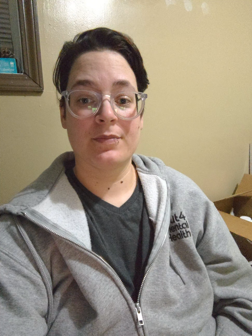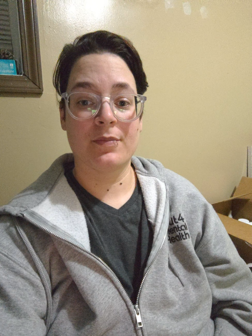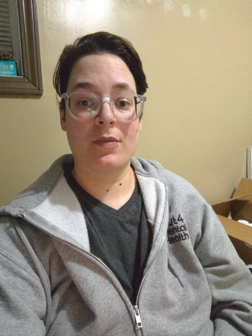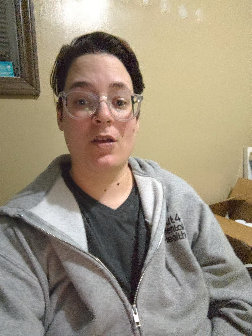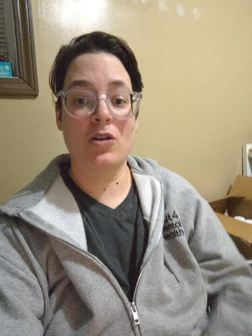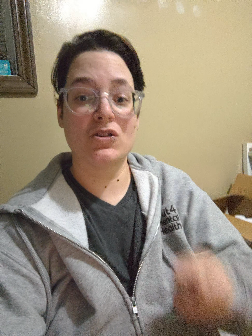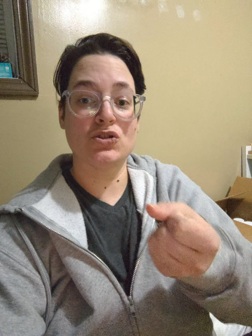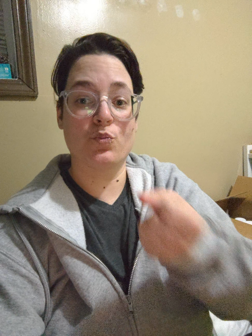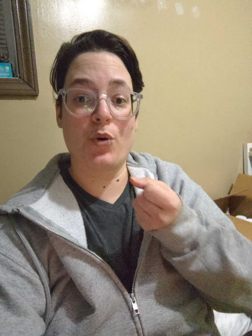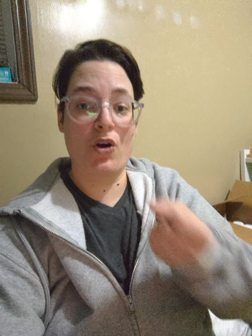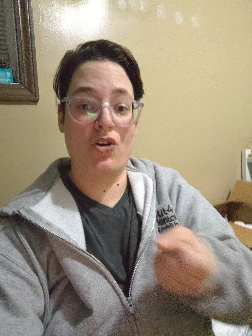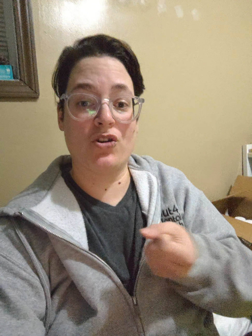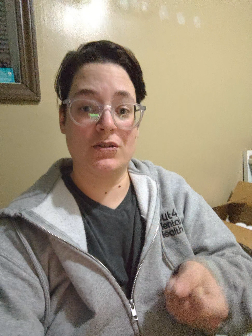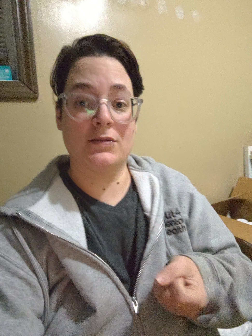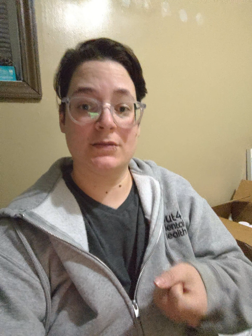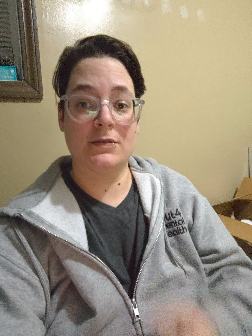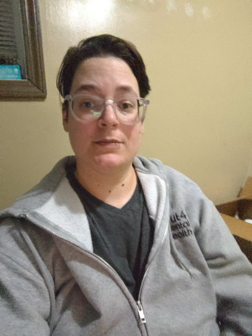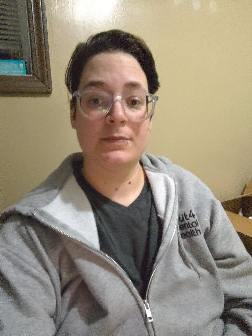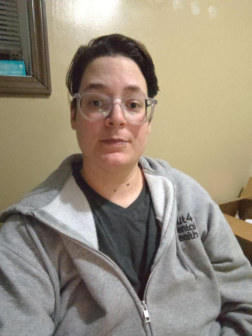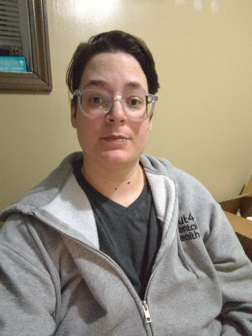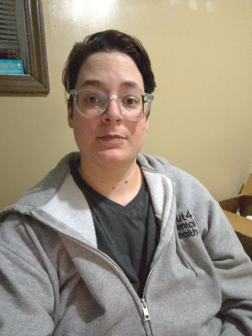drawer